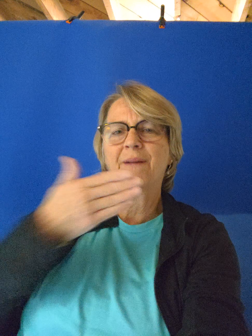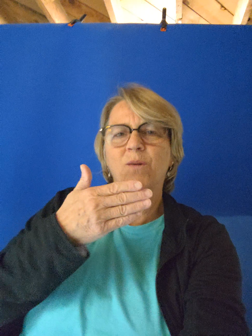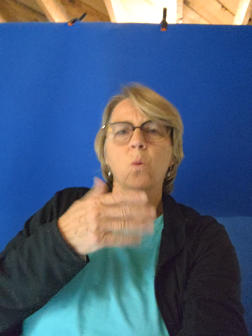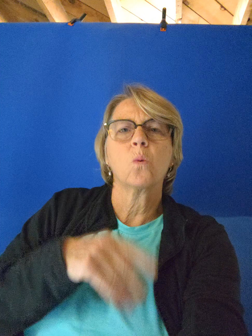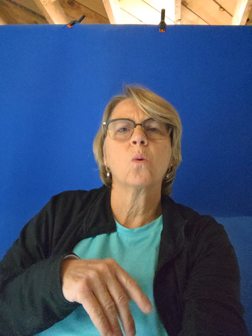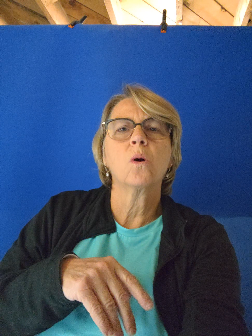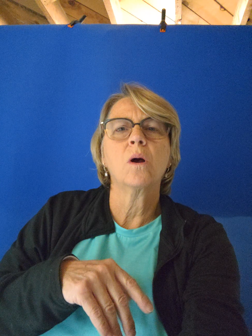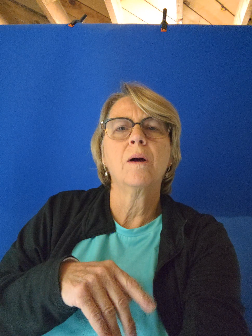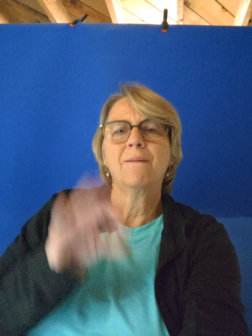before